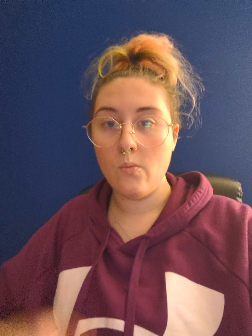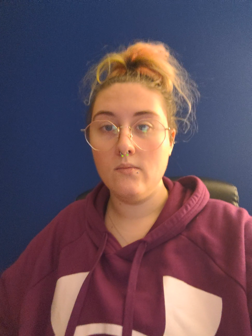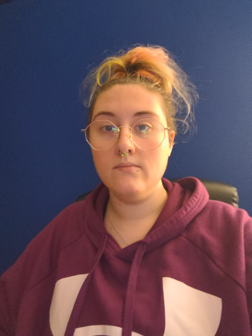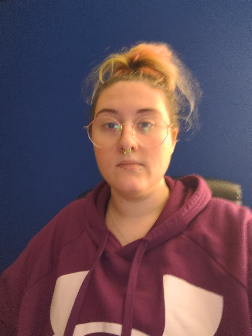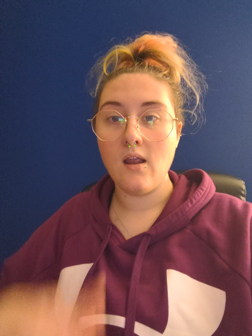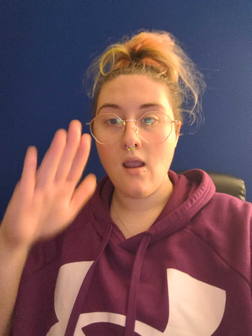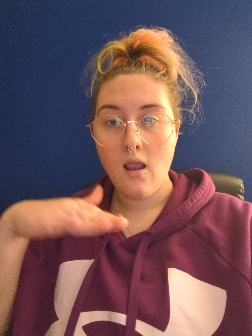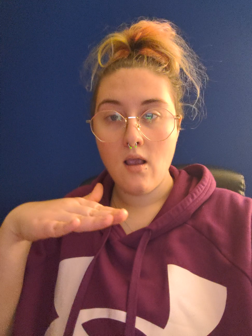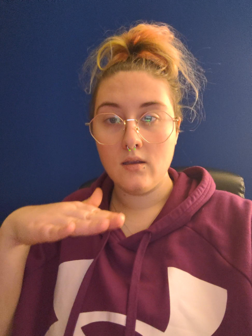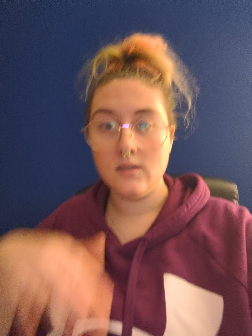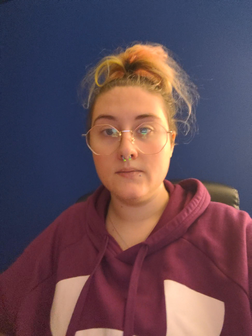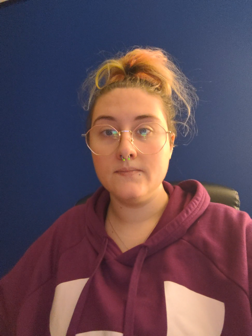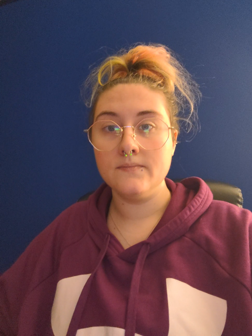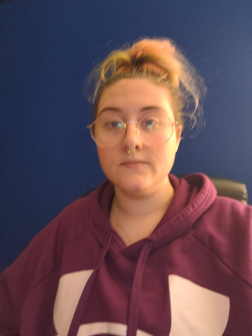on